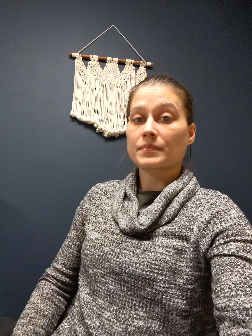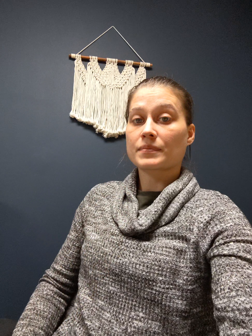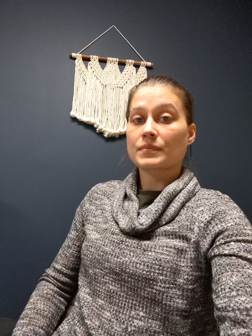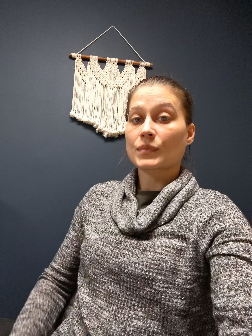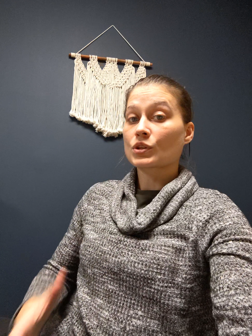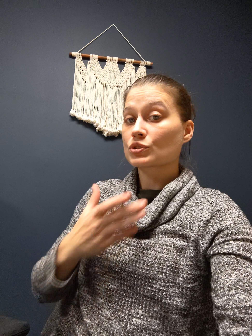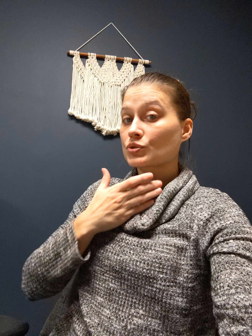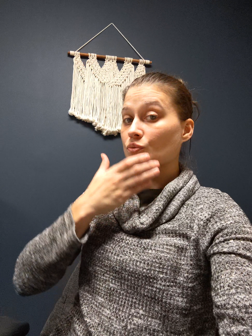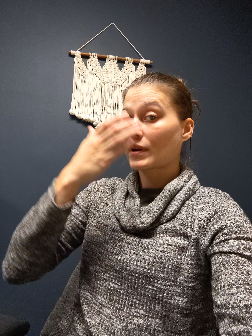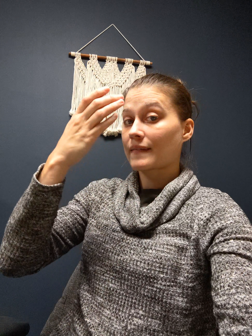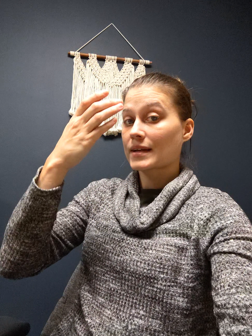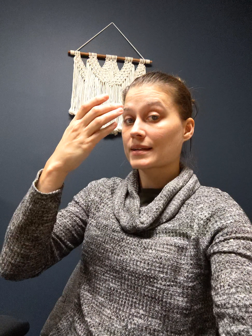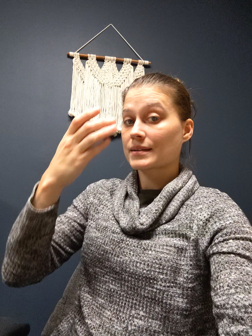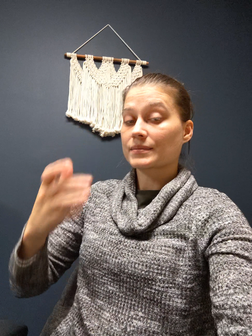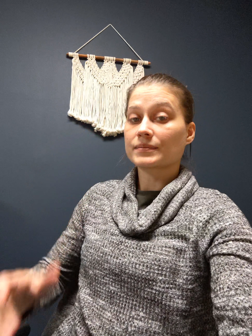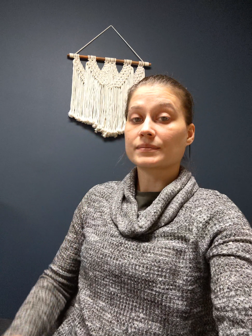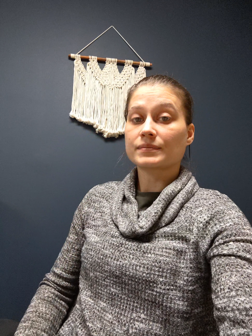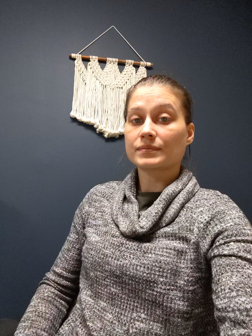giraffe